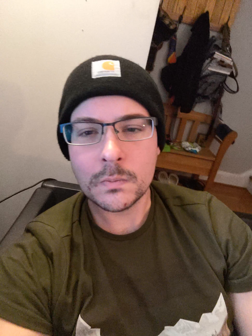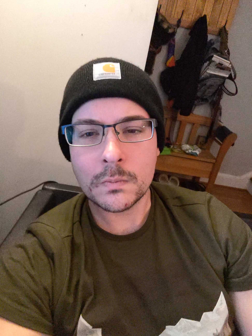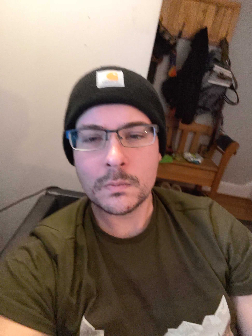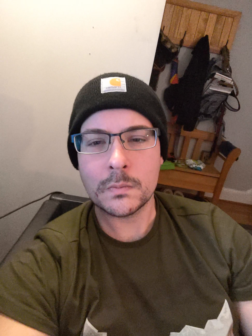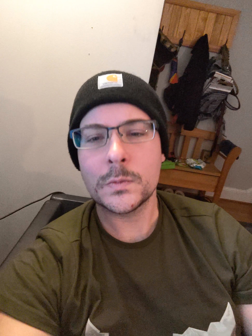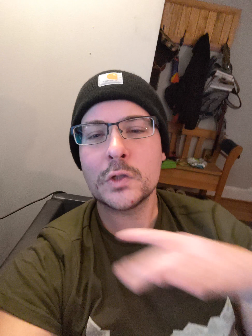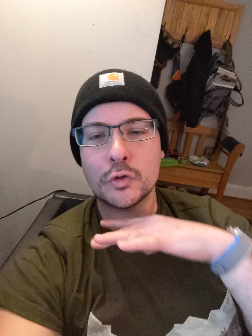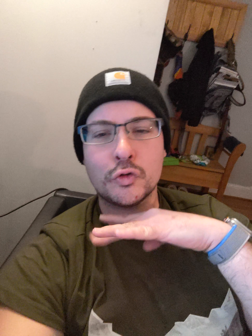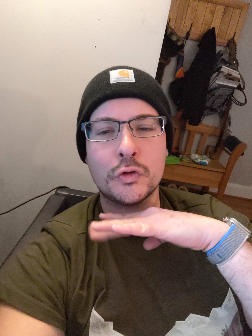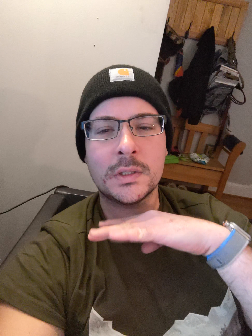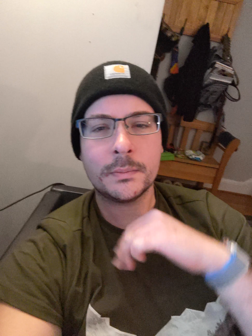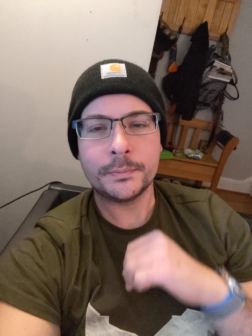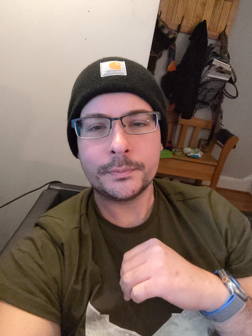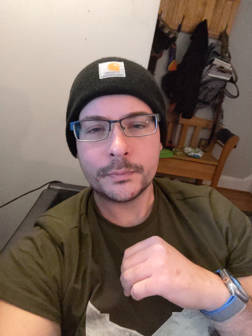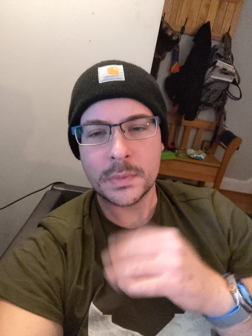dirty